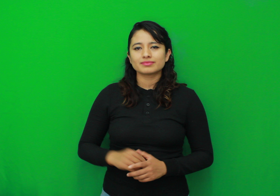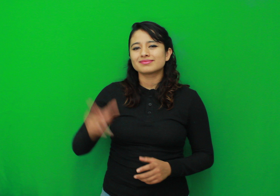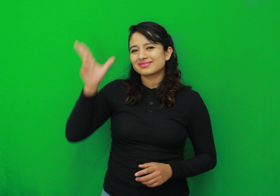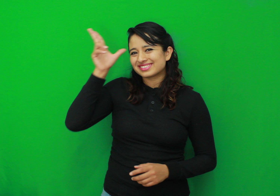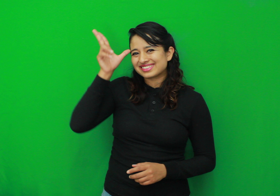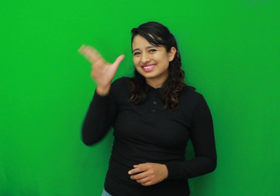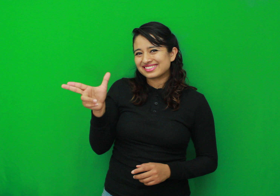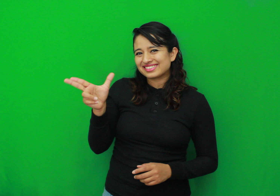hola